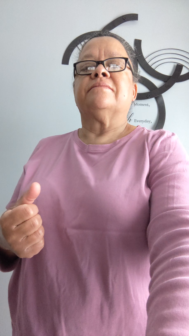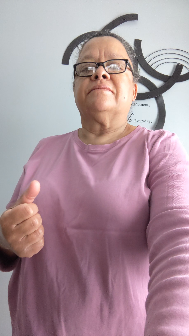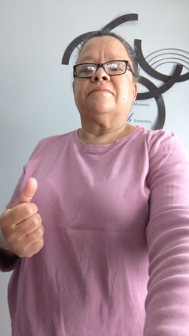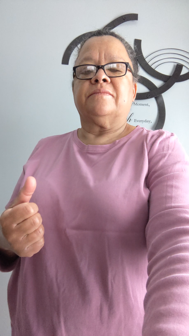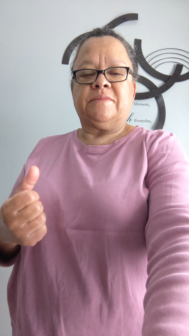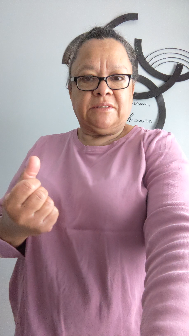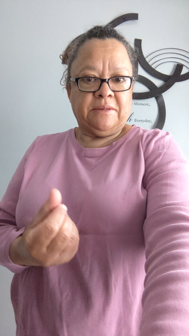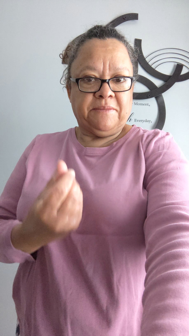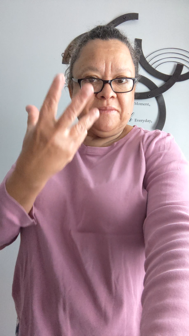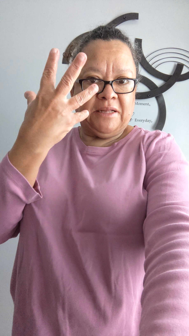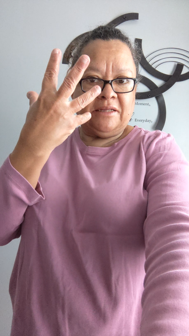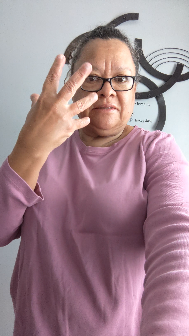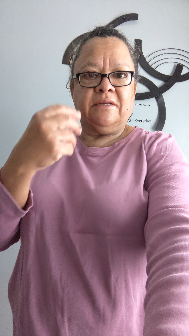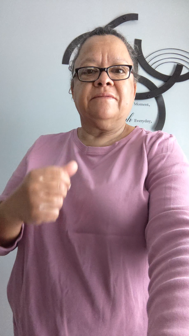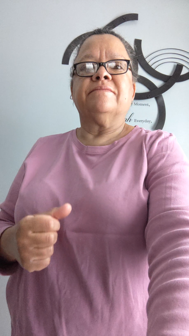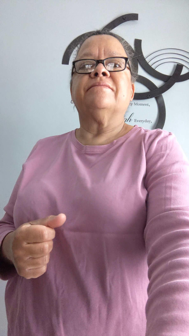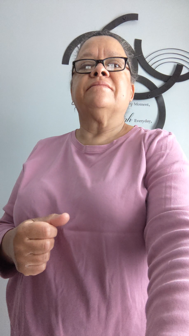plants